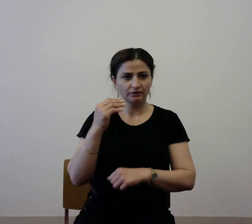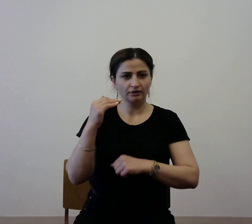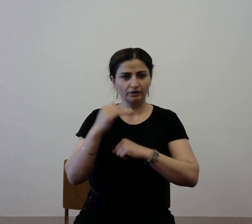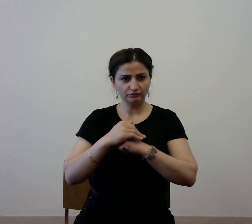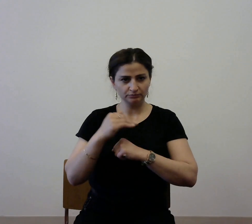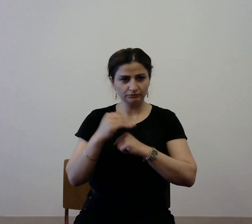axşam